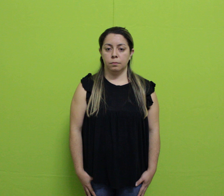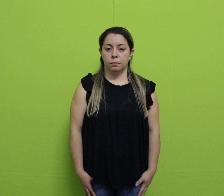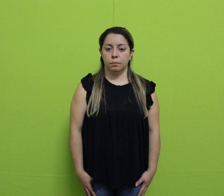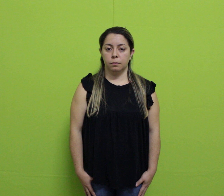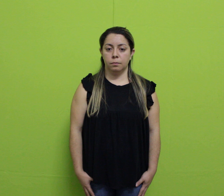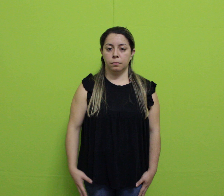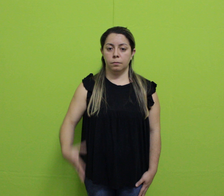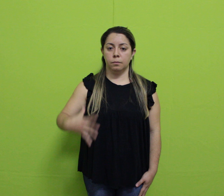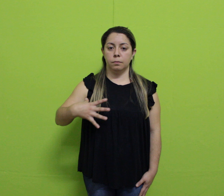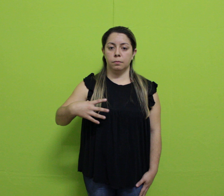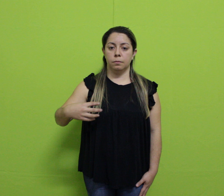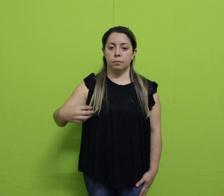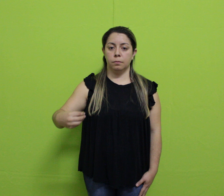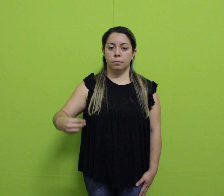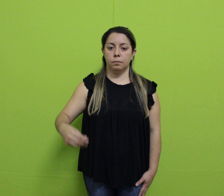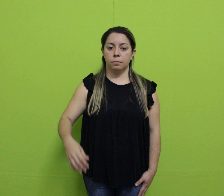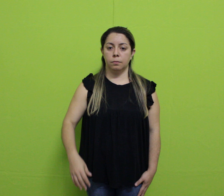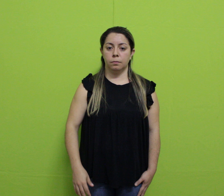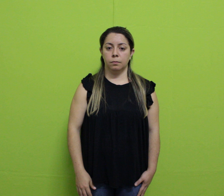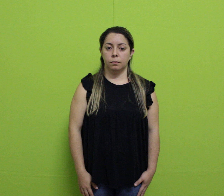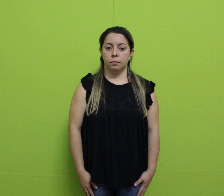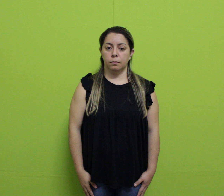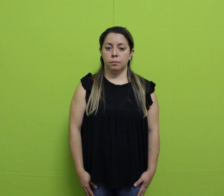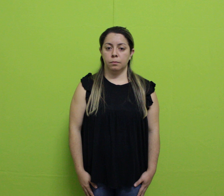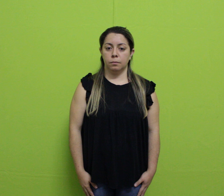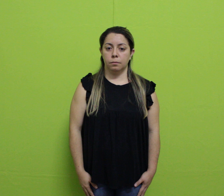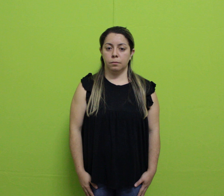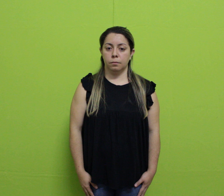filho